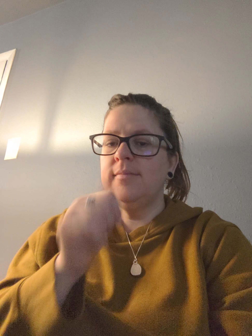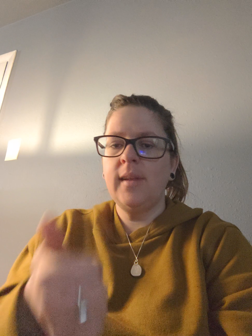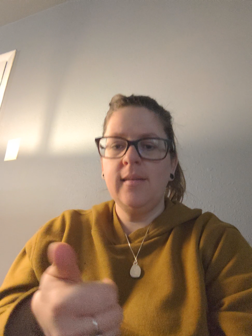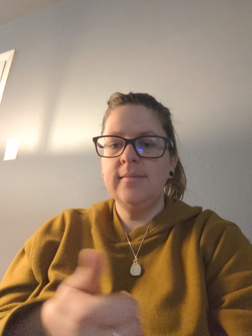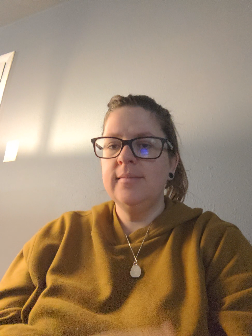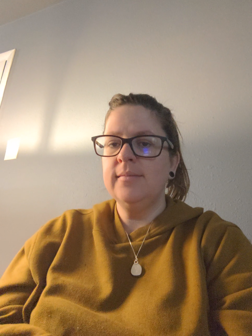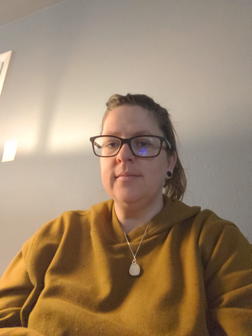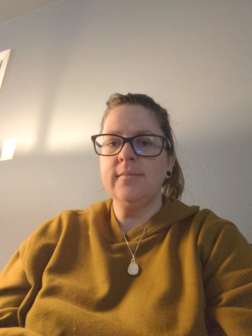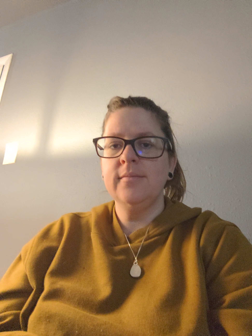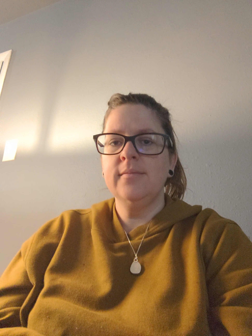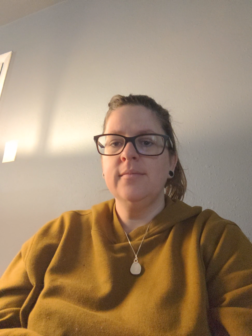not